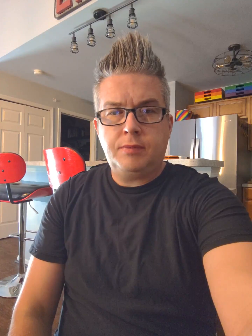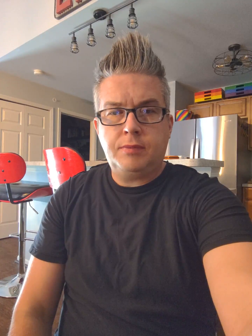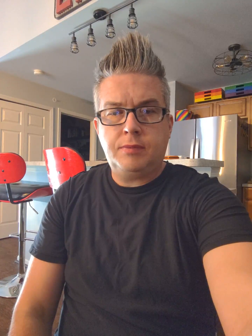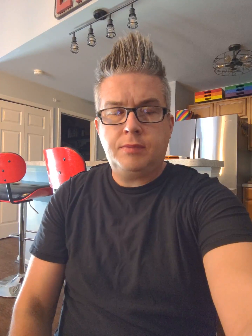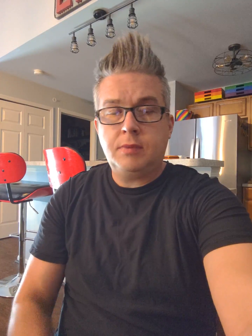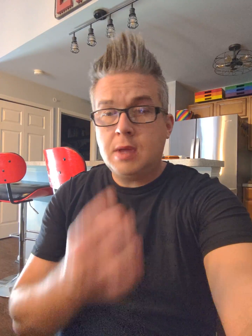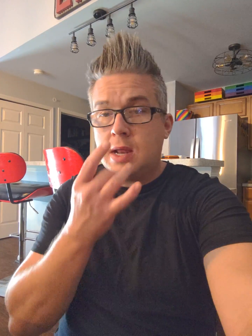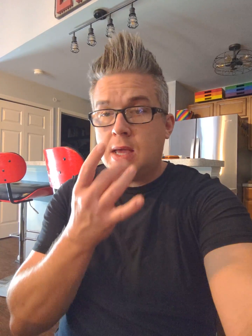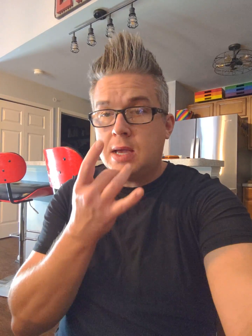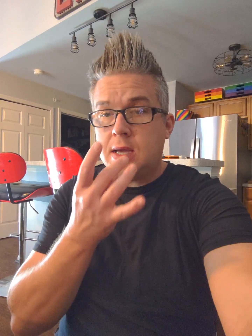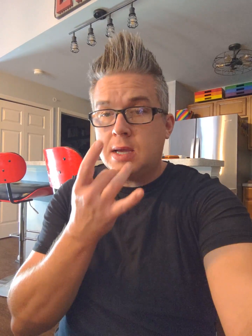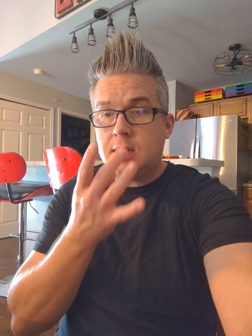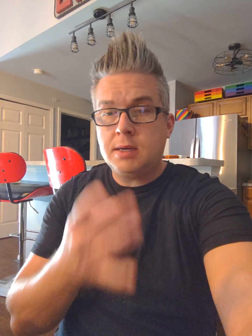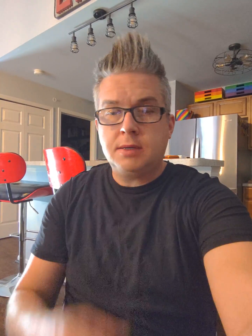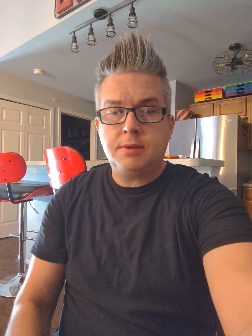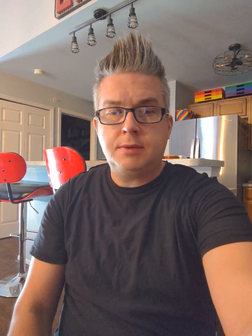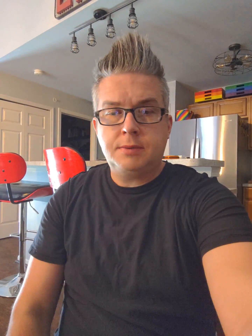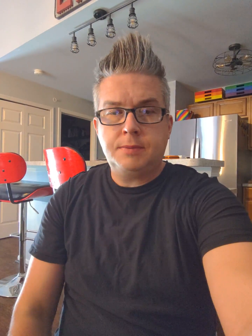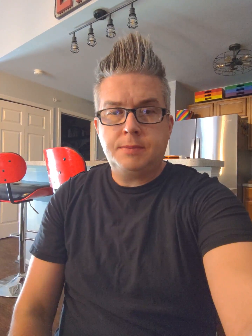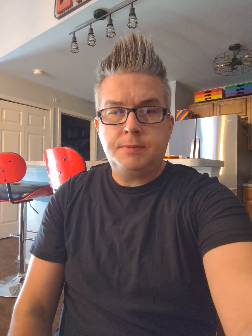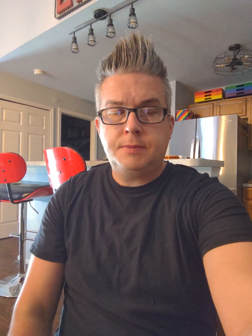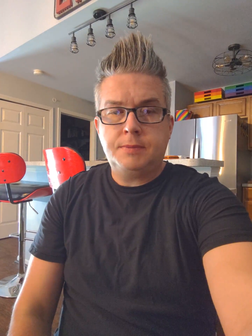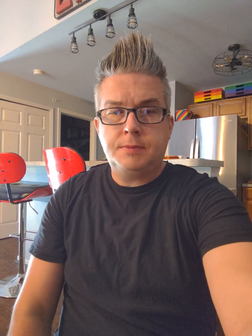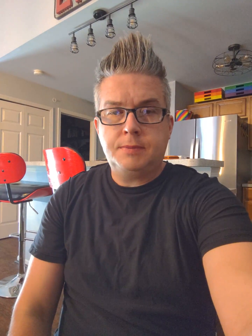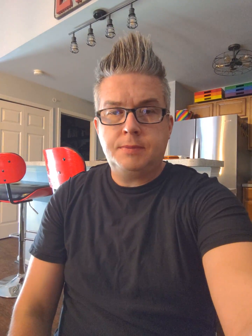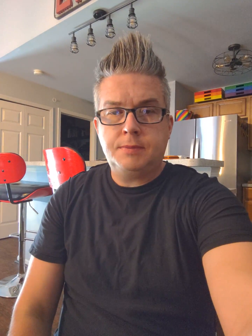light bulb